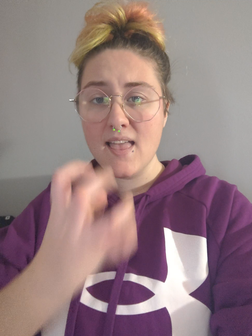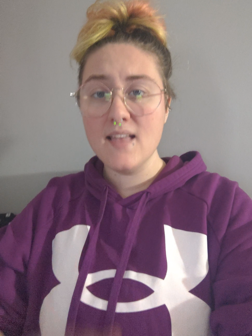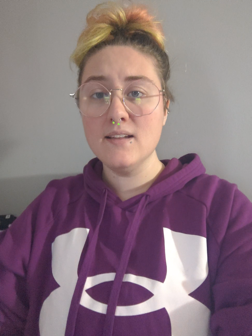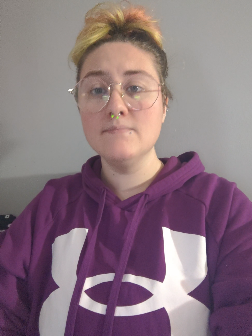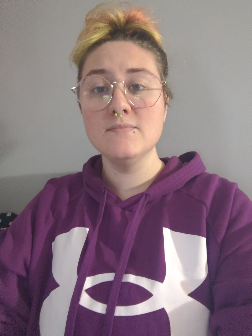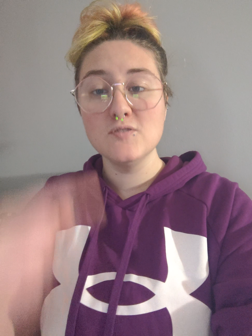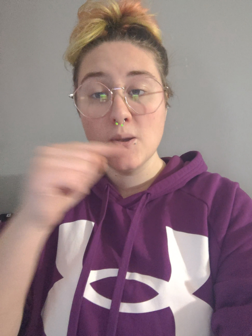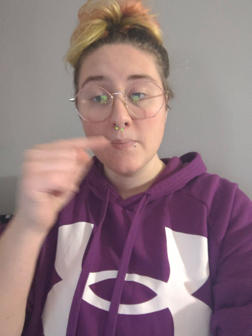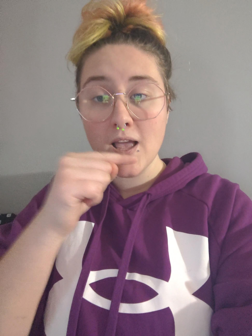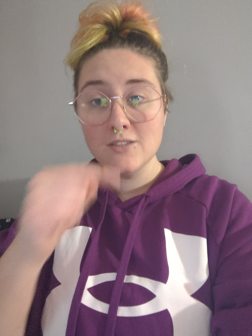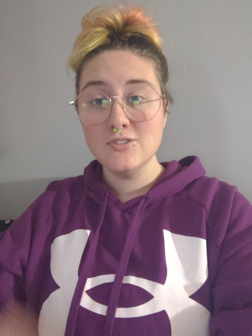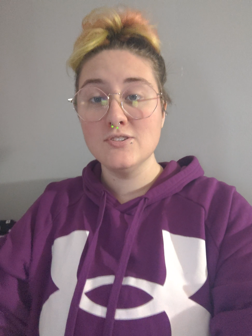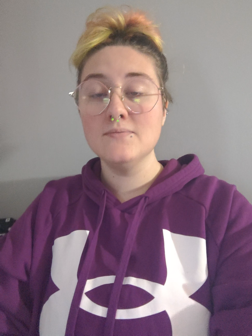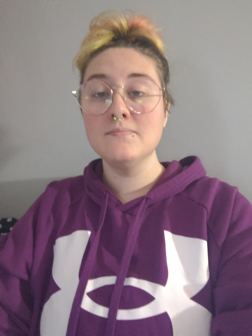toothbrush